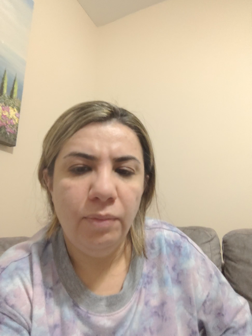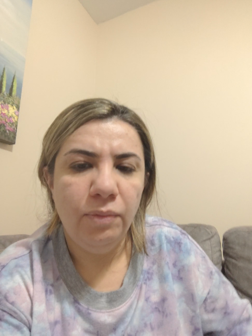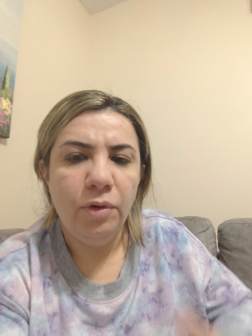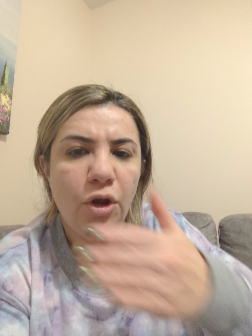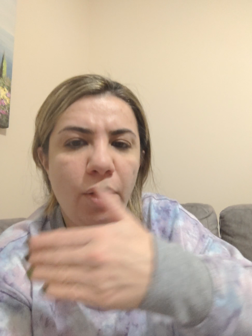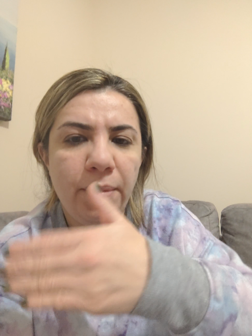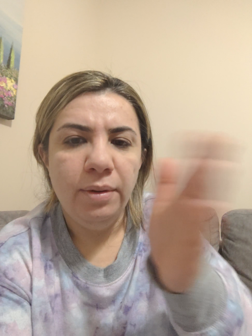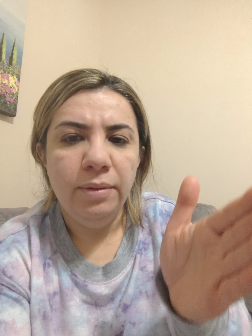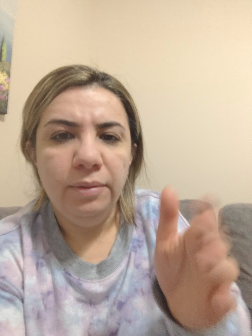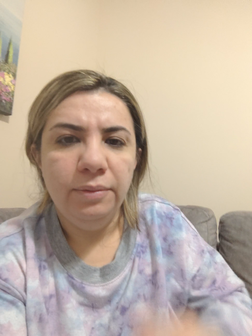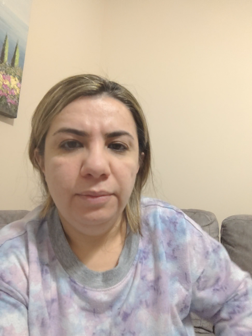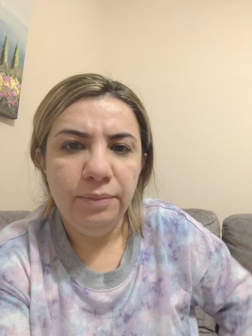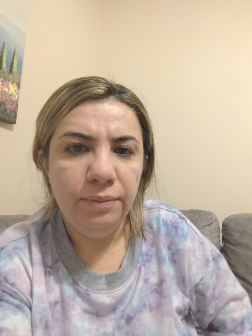room